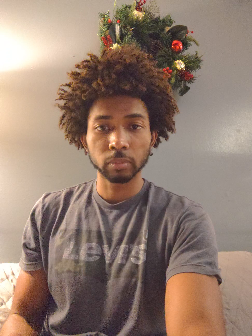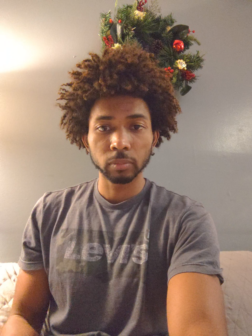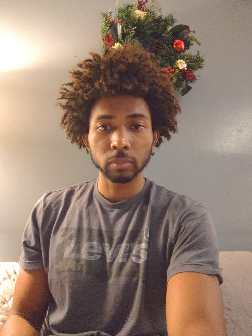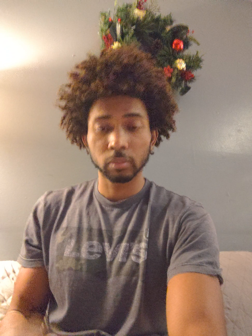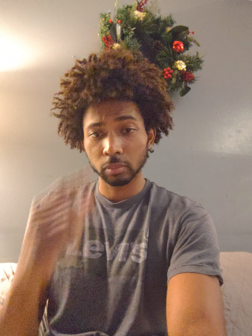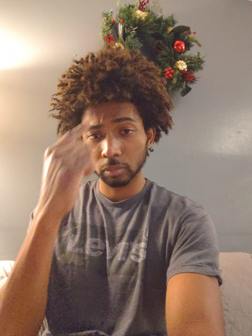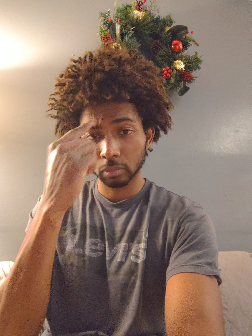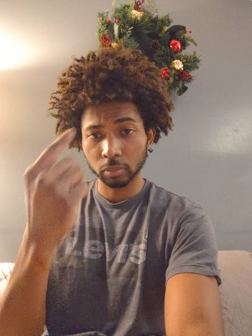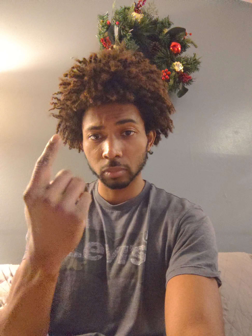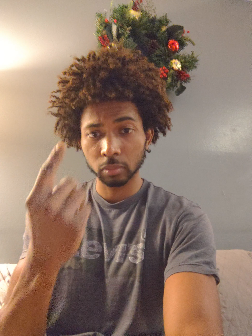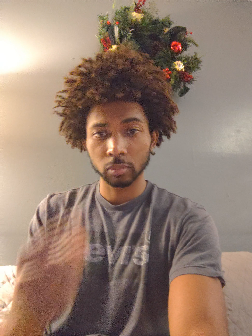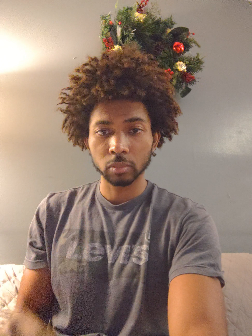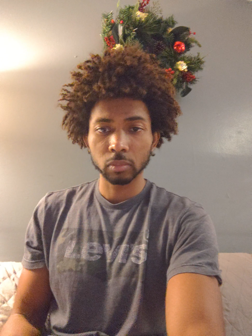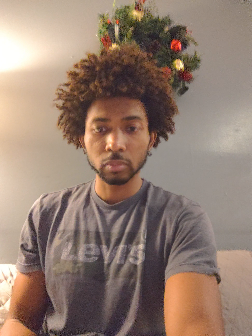penny